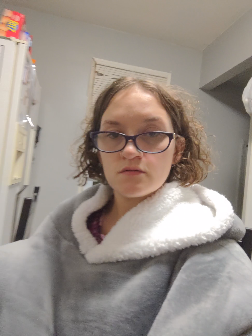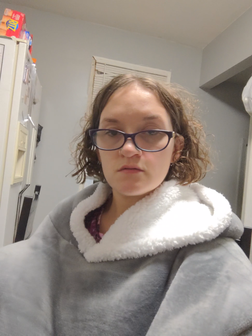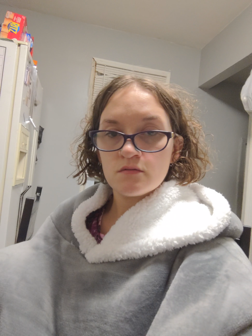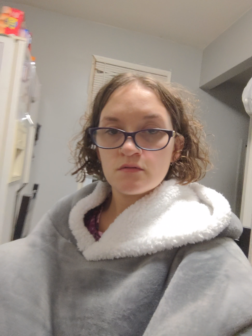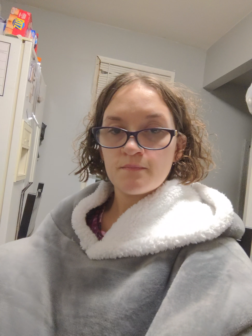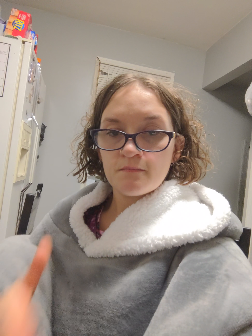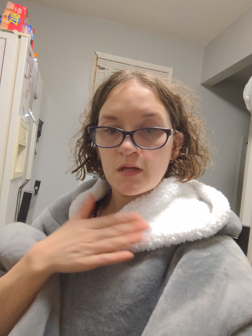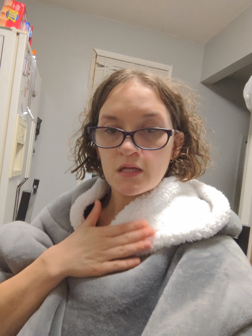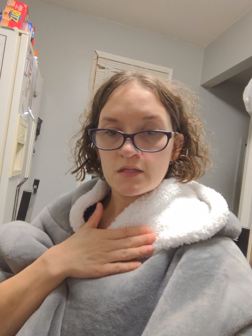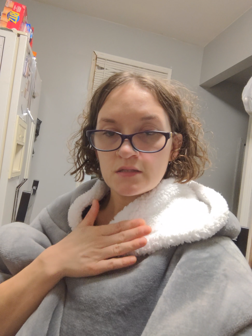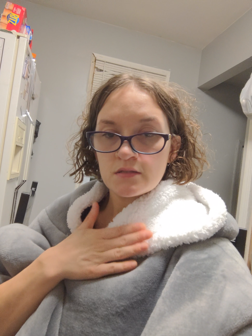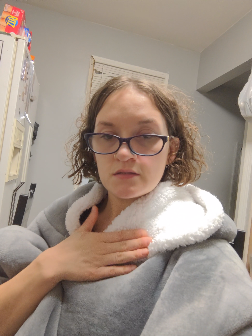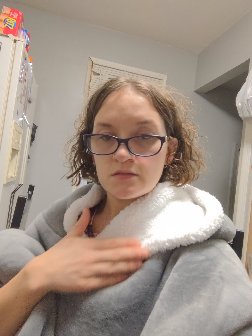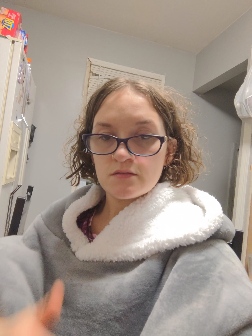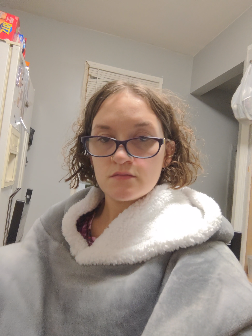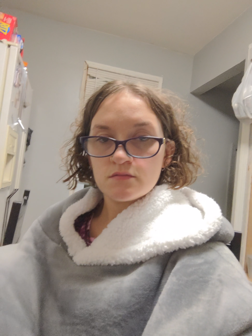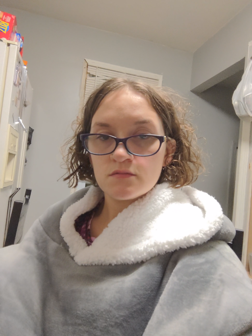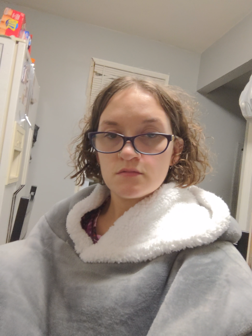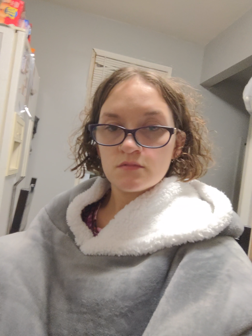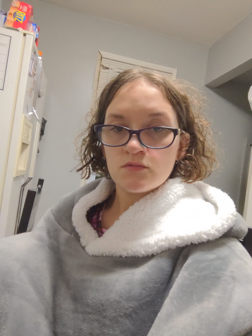my